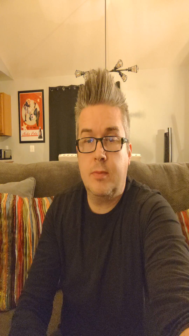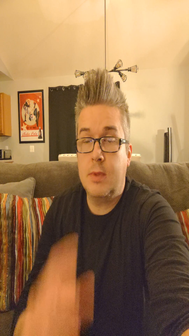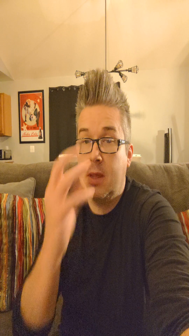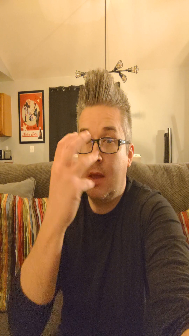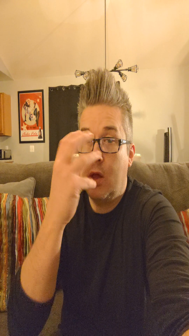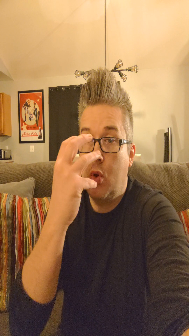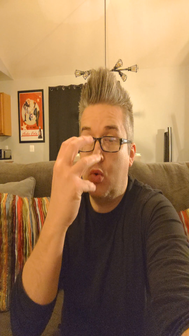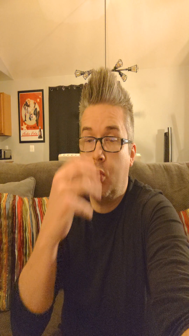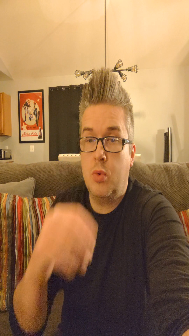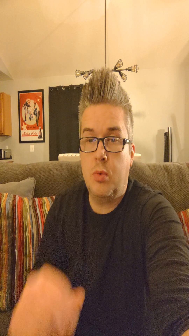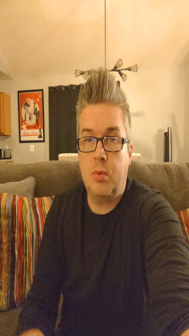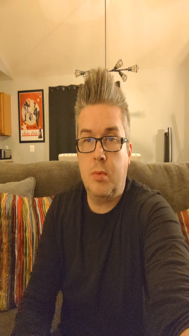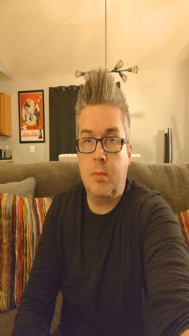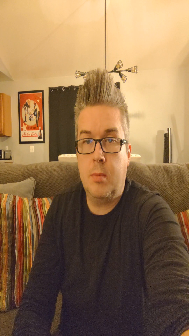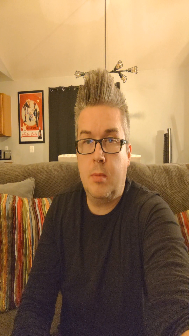clown